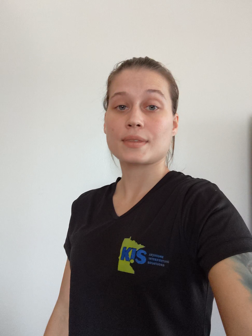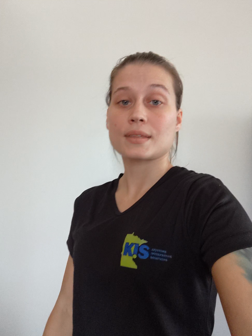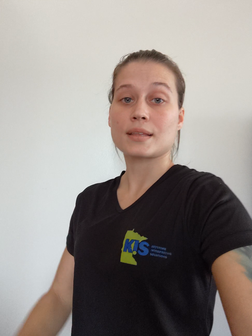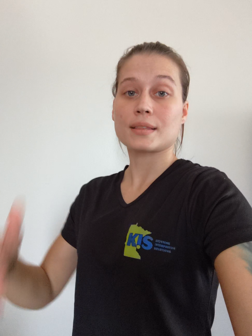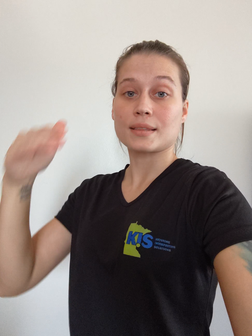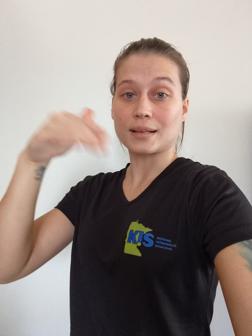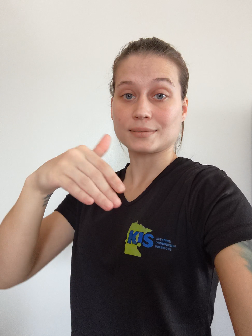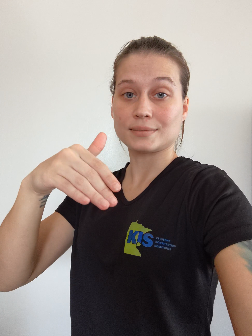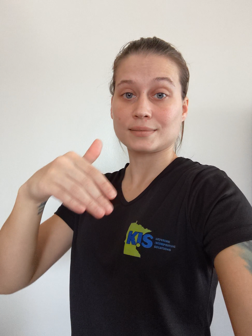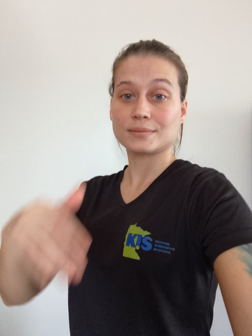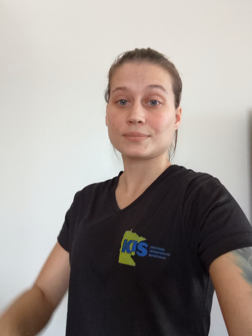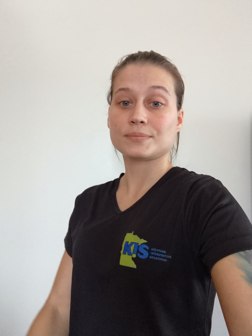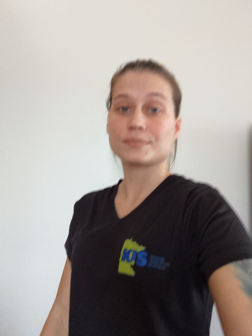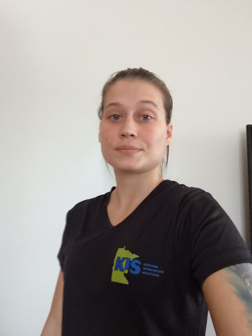night